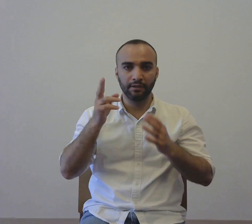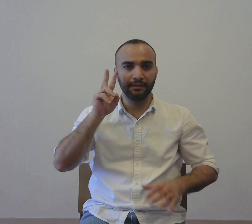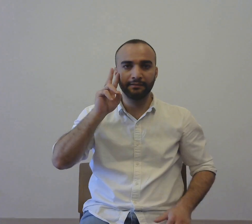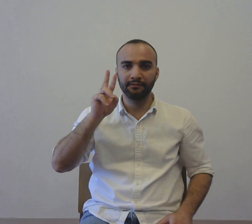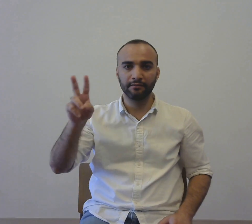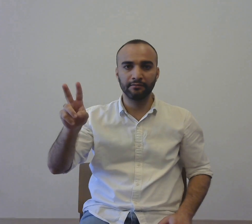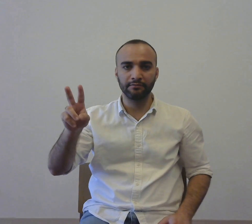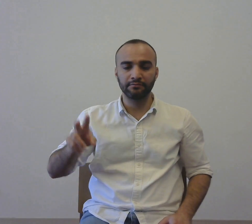bilmir